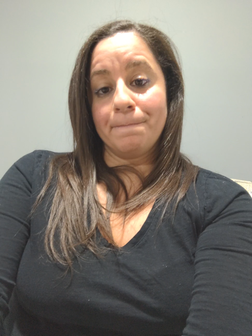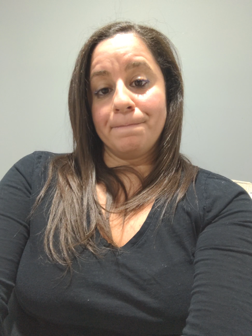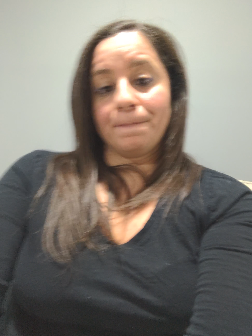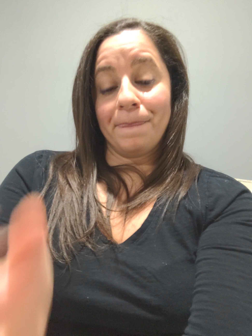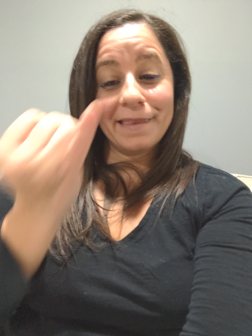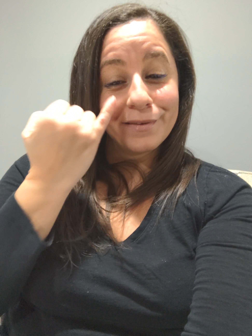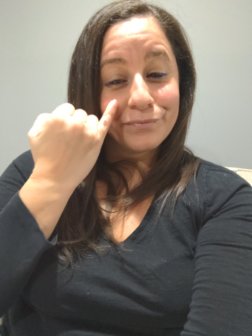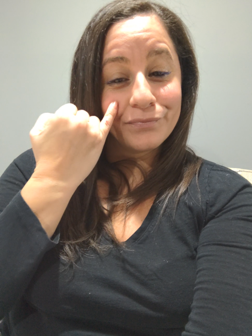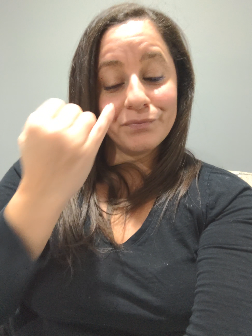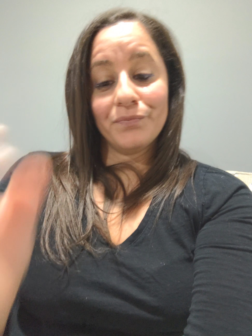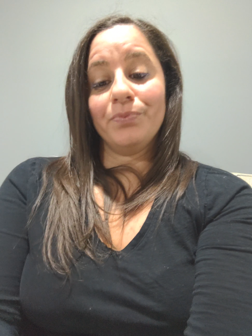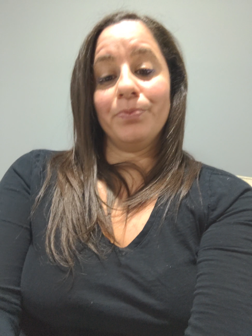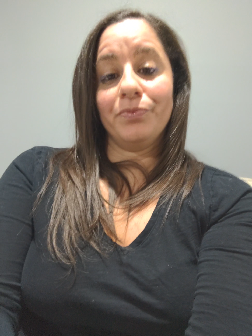if